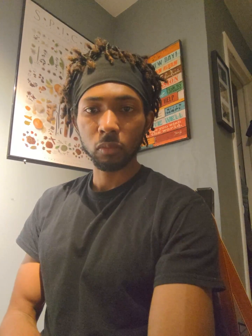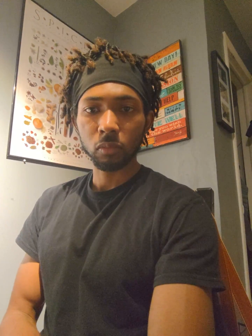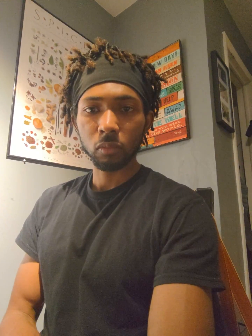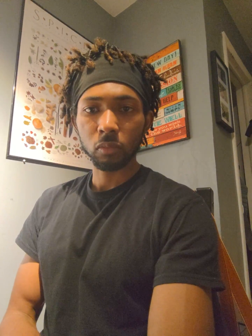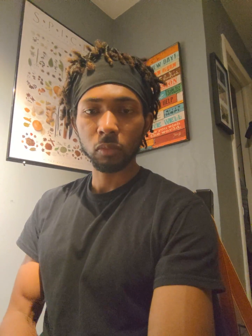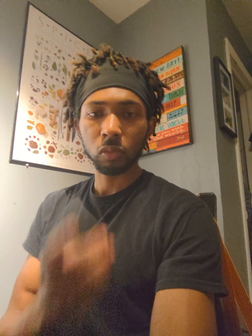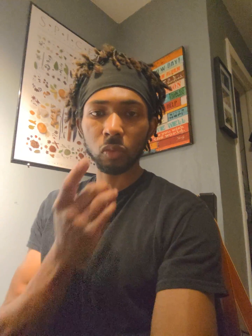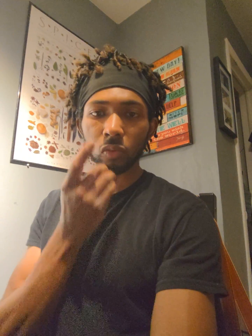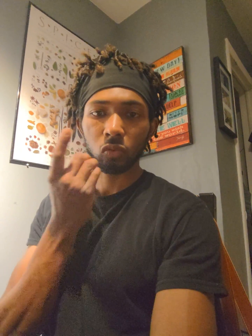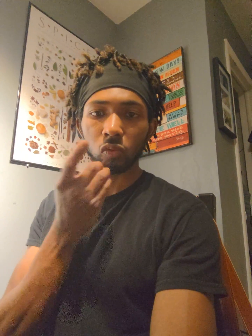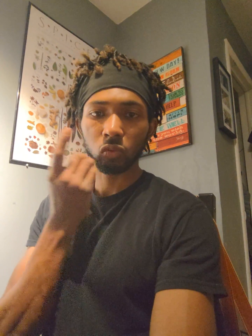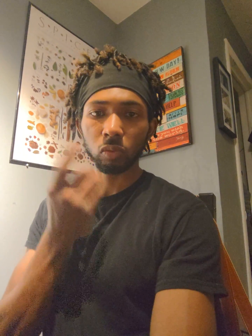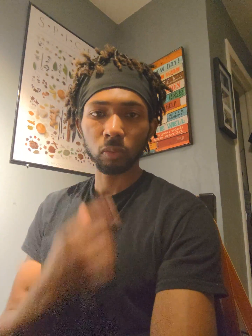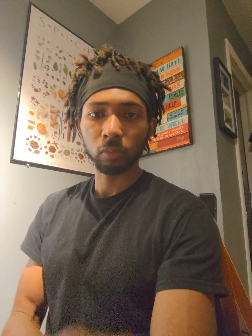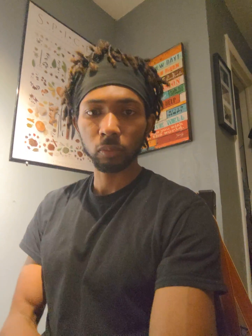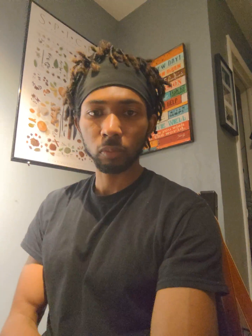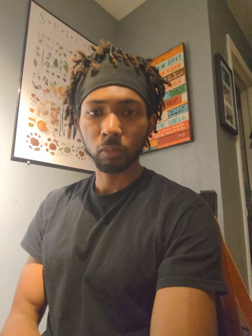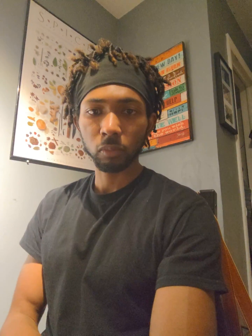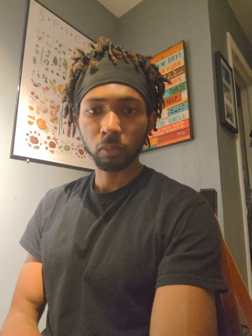dinner